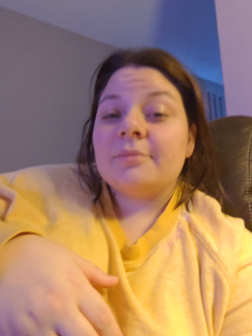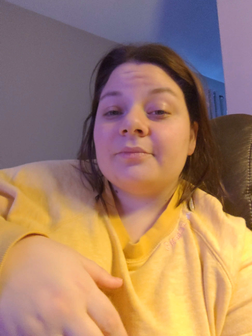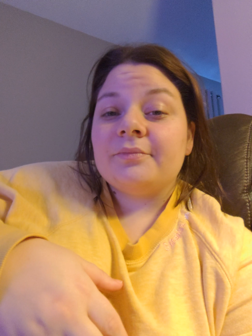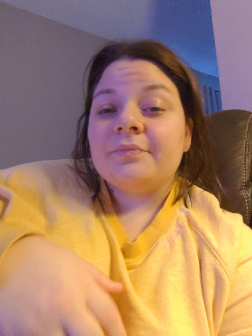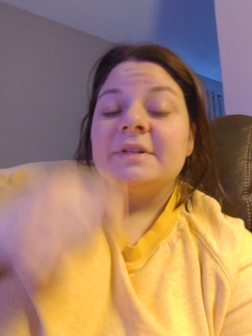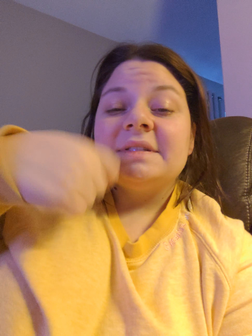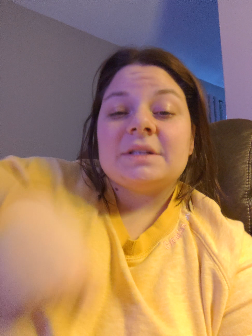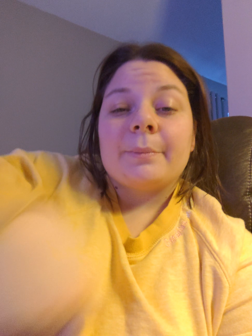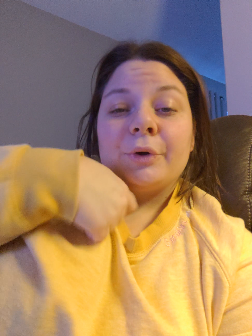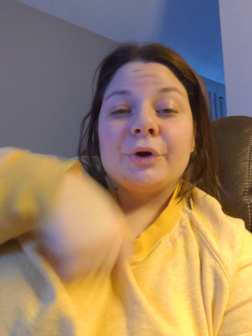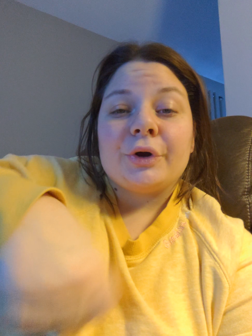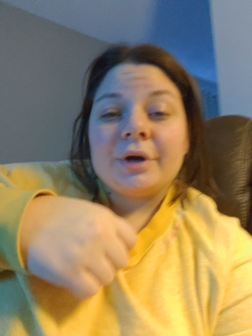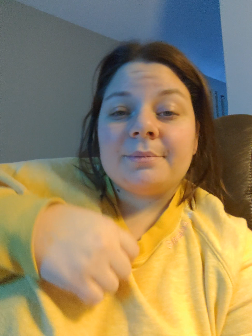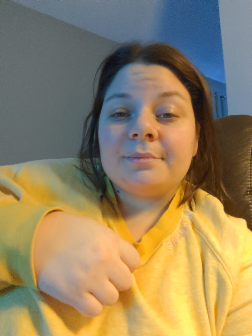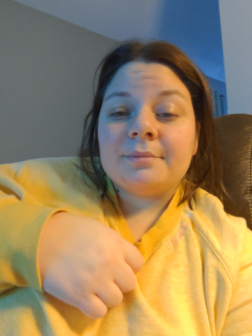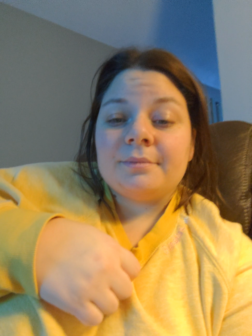zipper